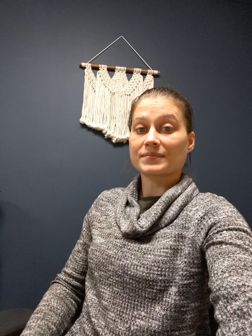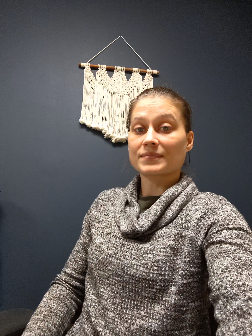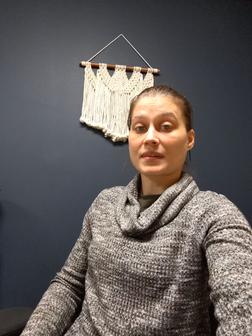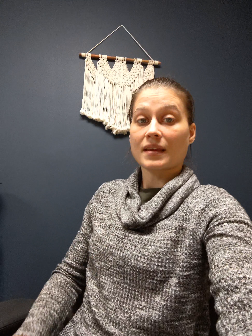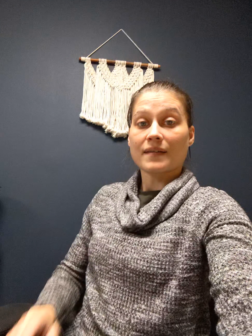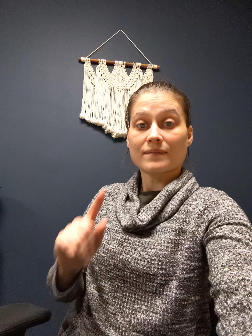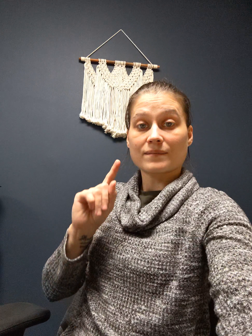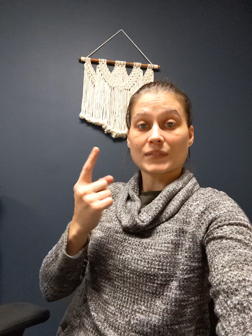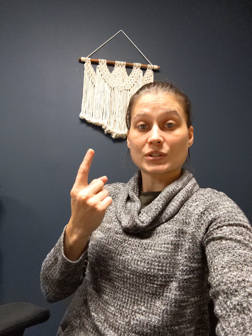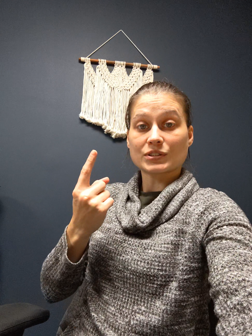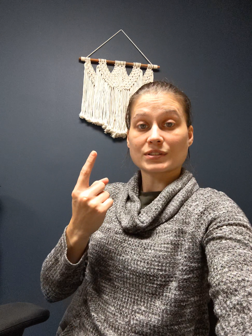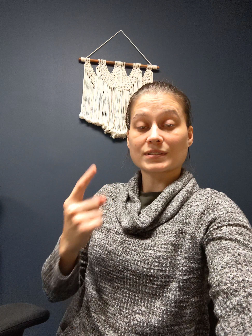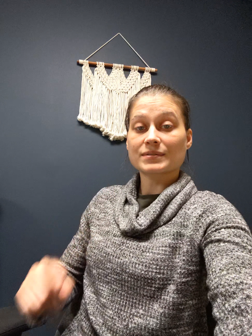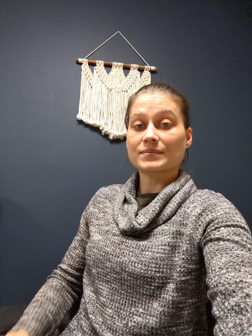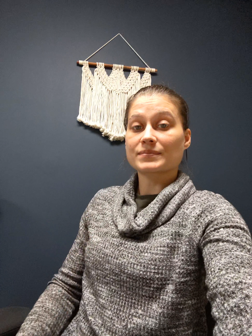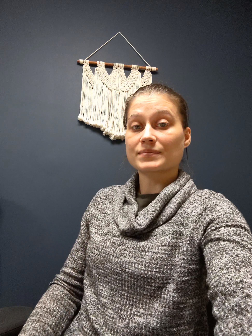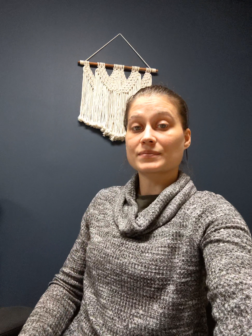first